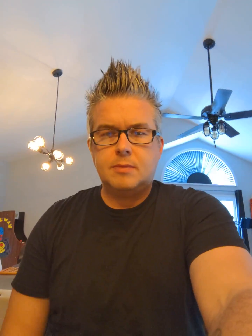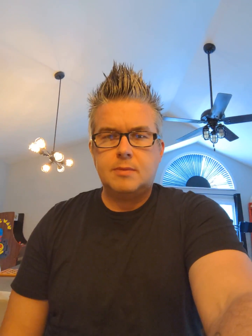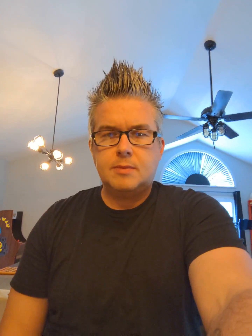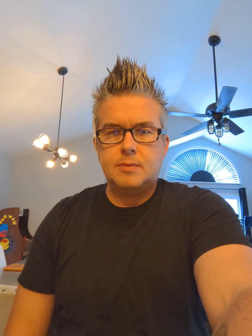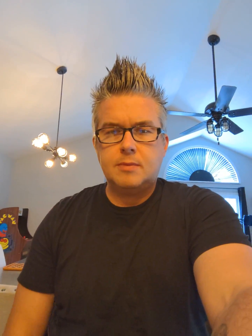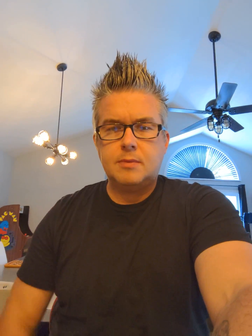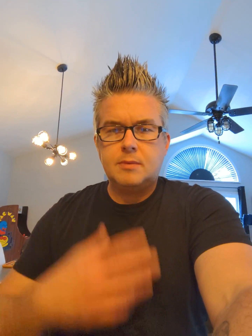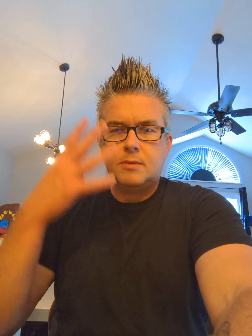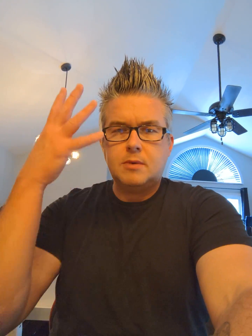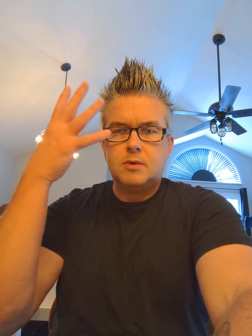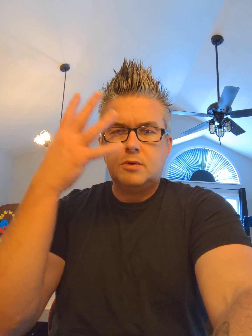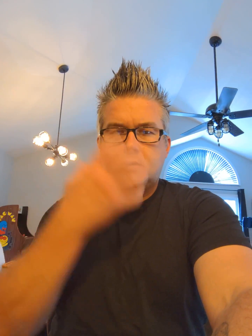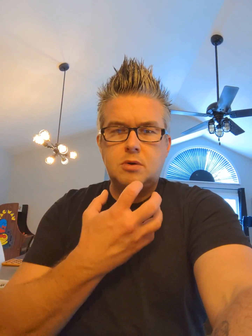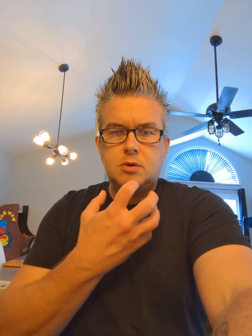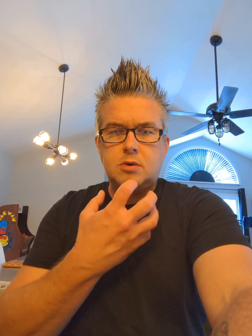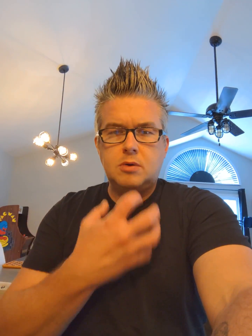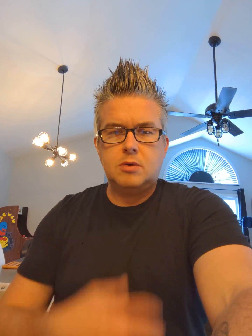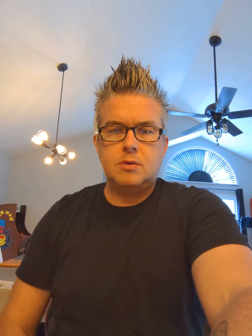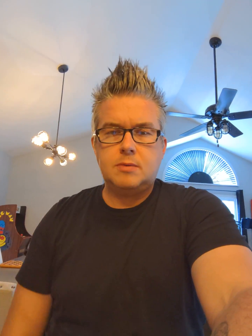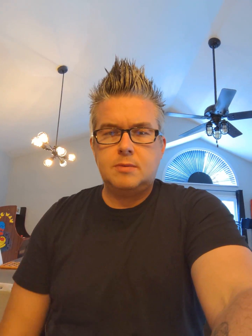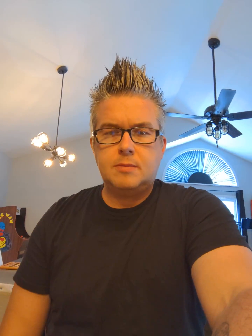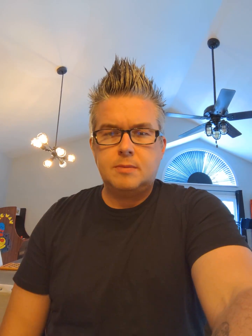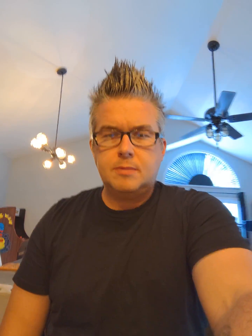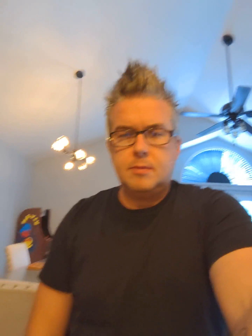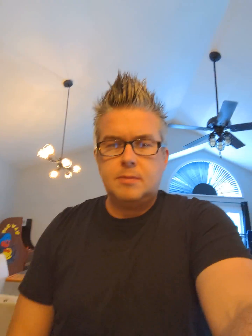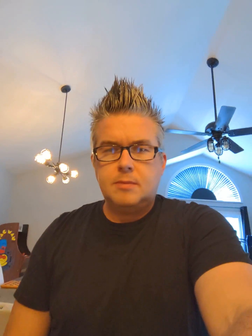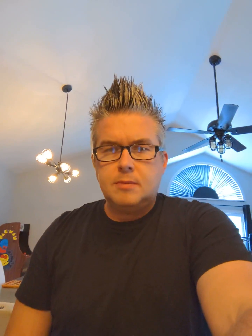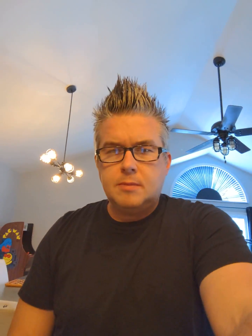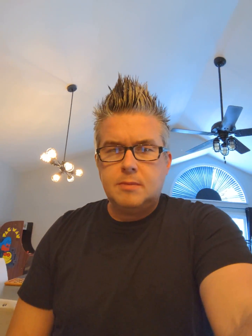dark